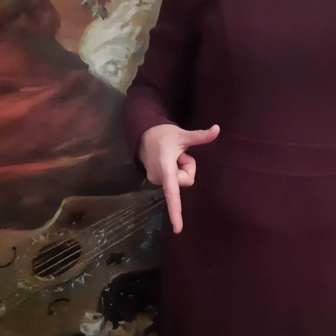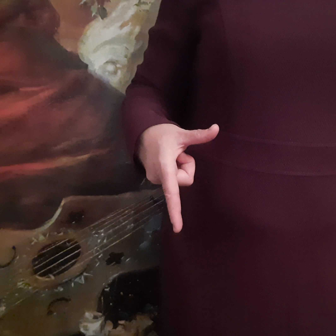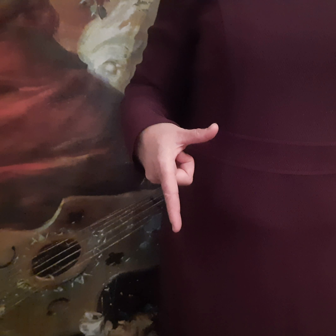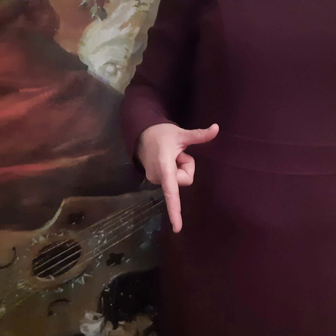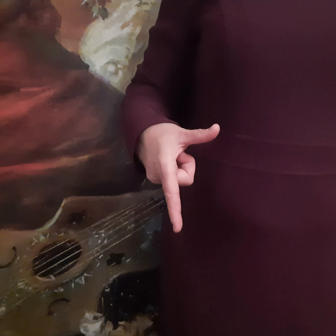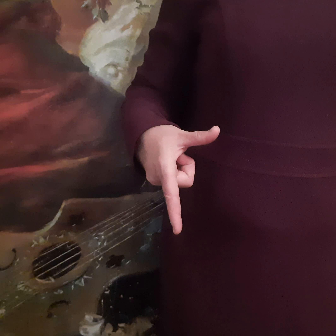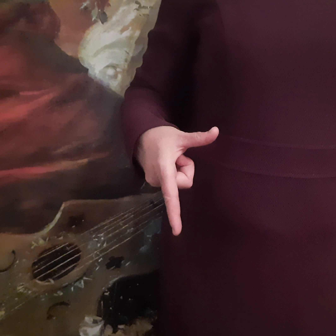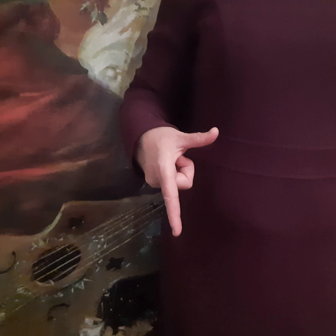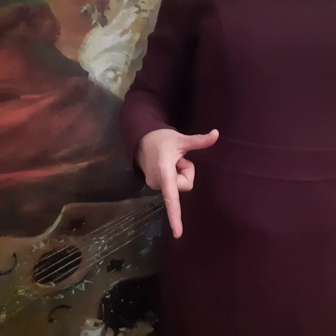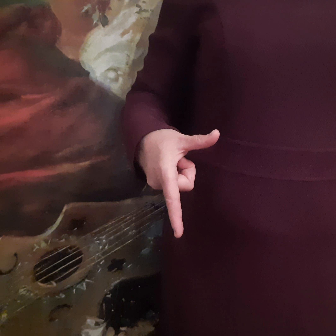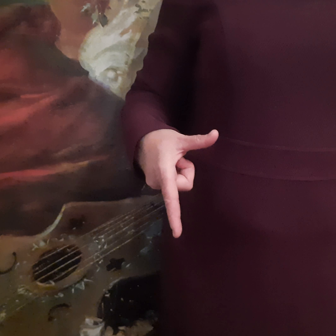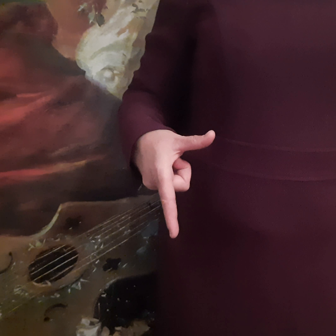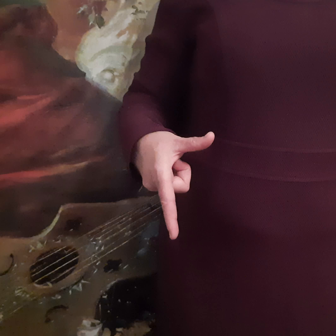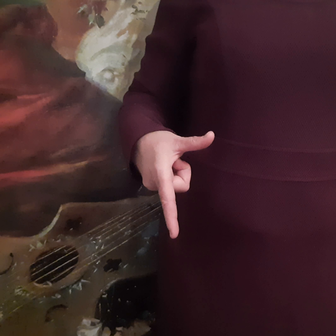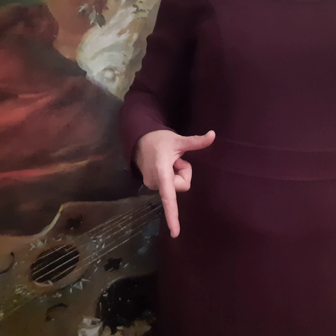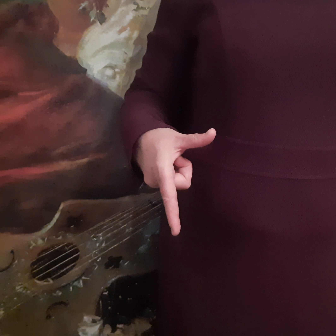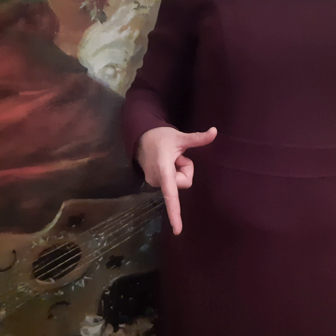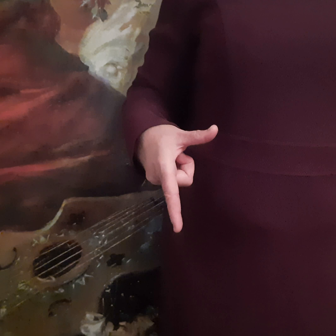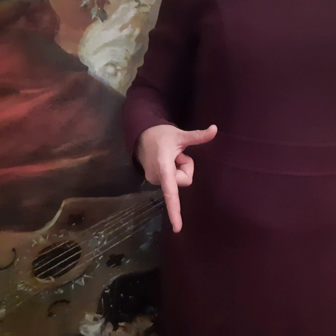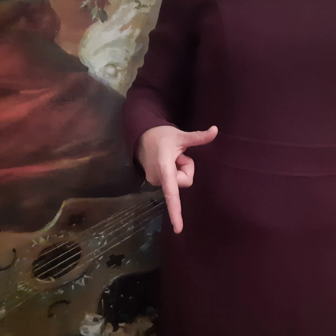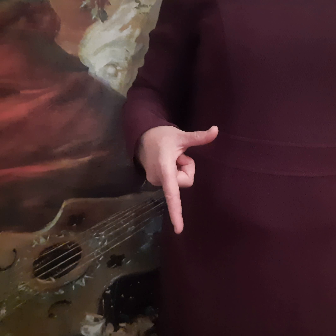Г